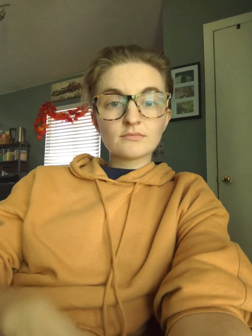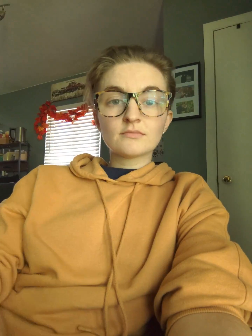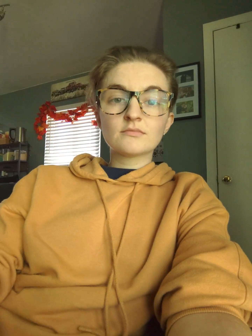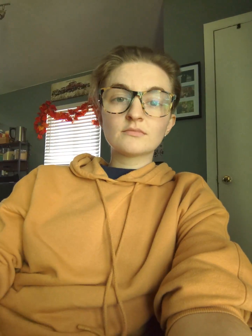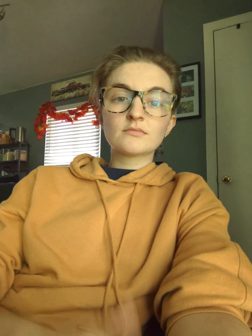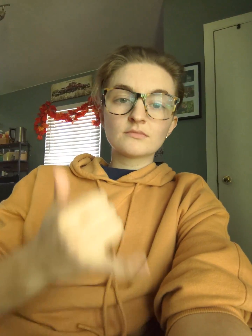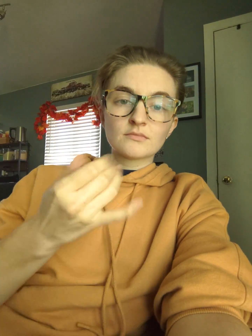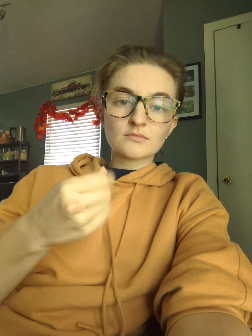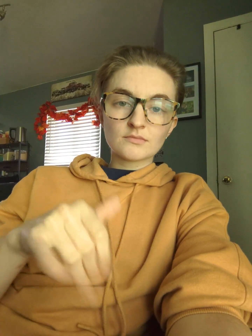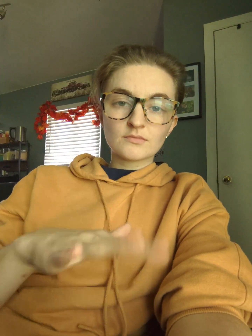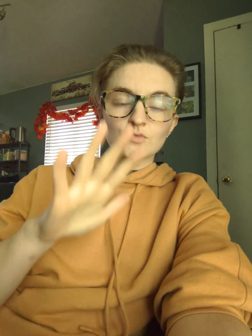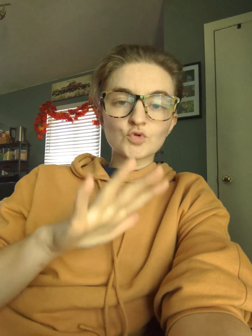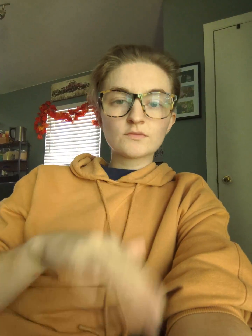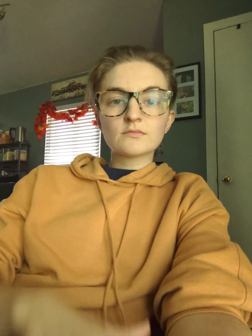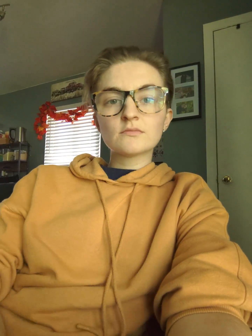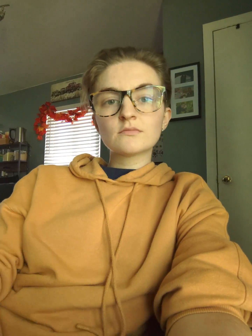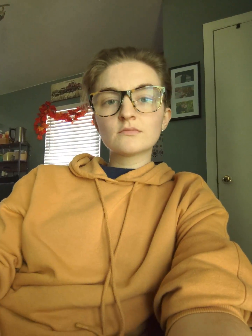playground